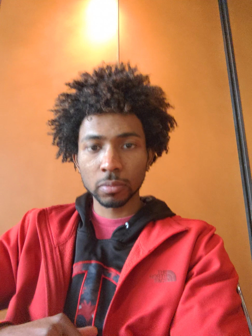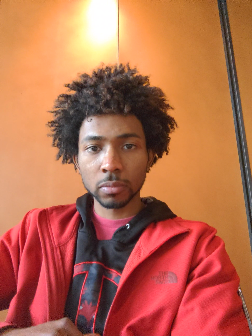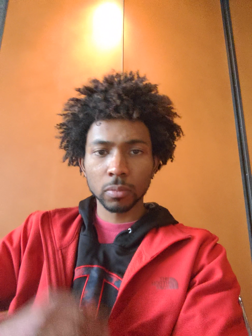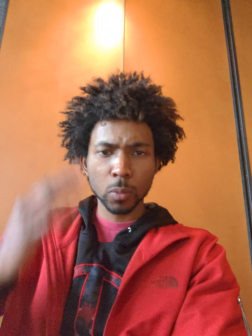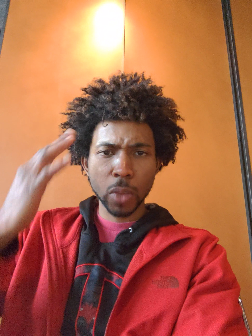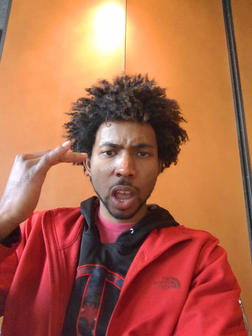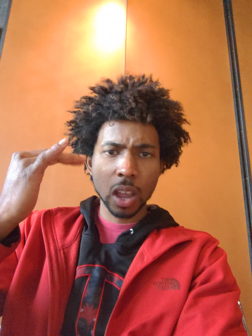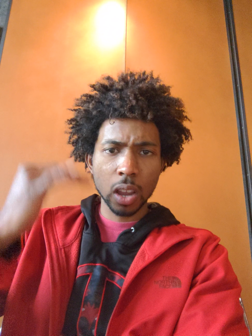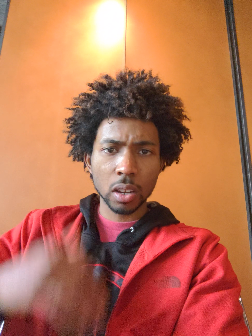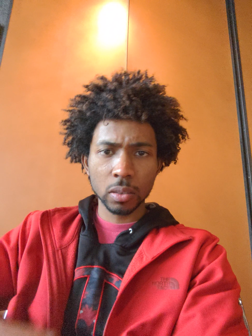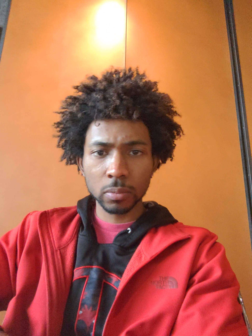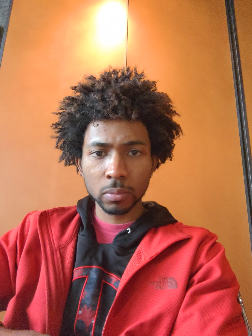why